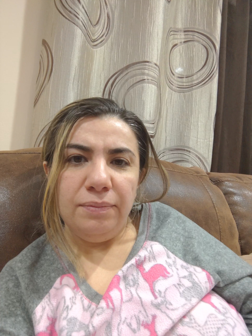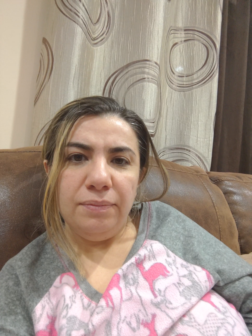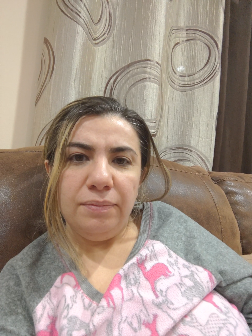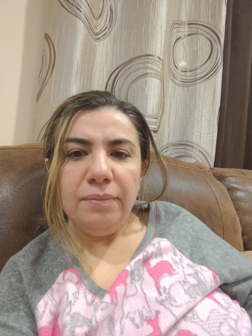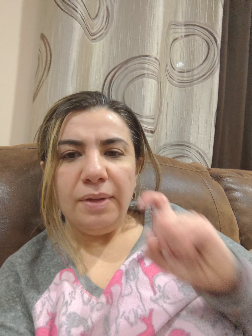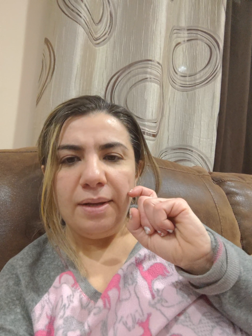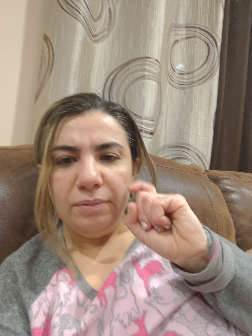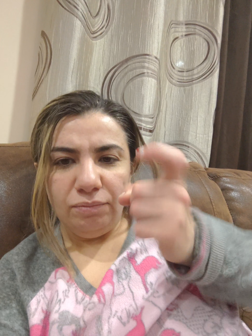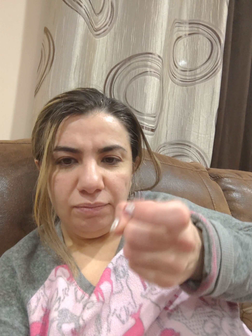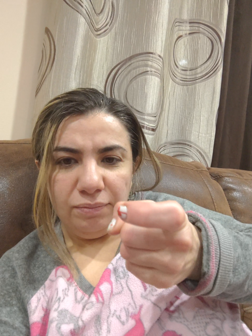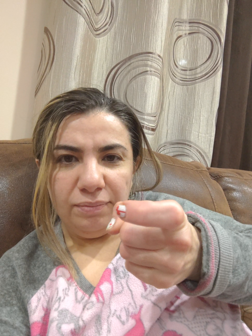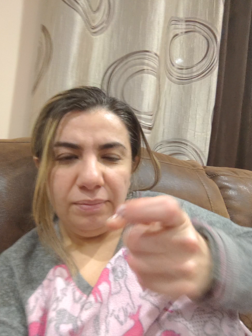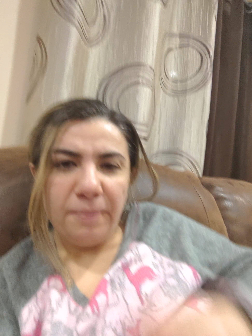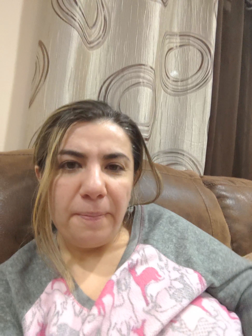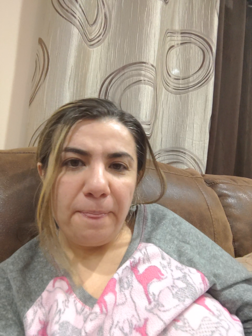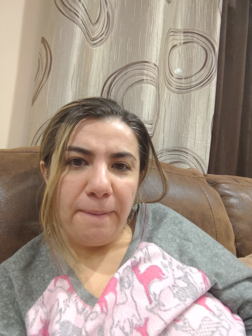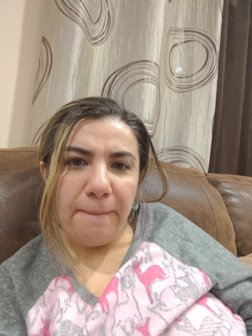gift